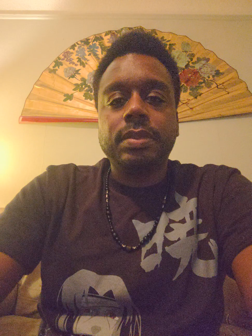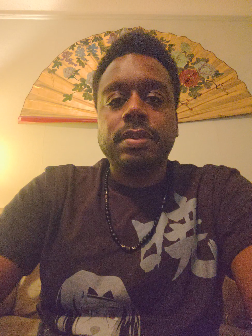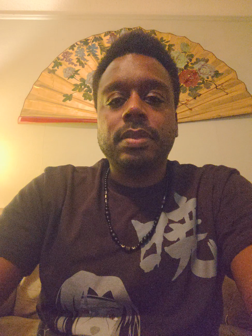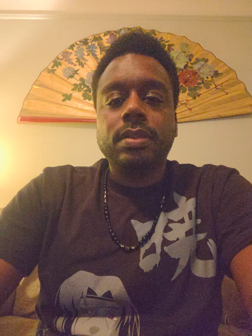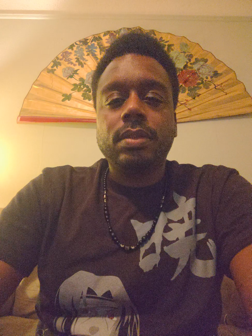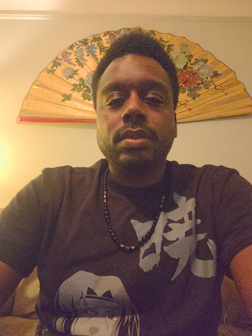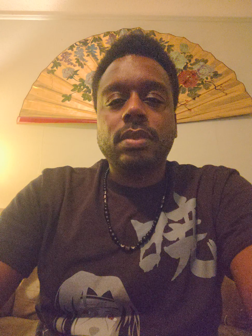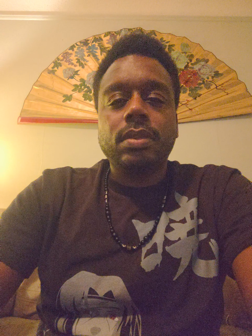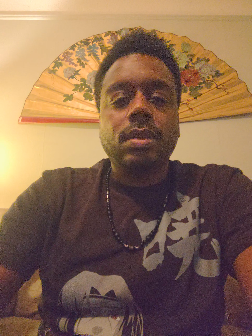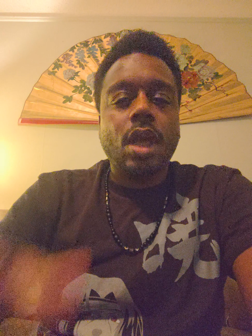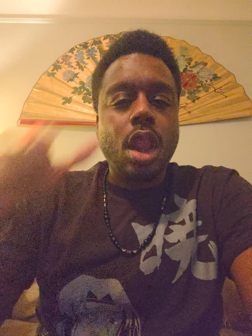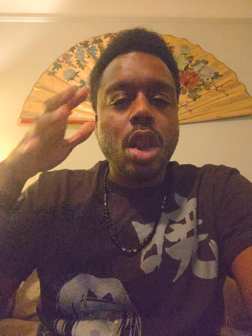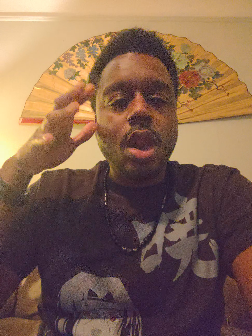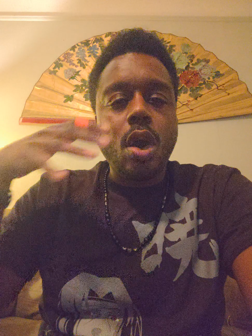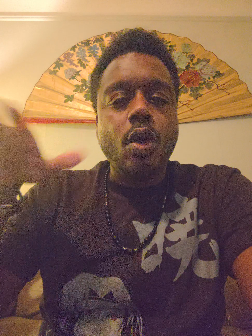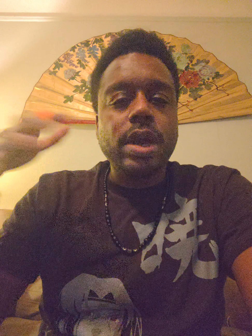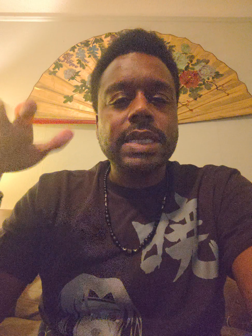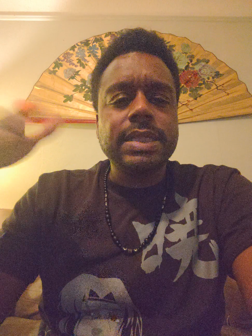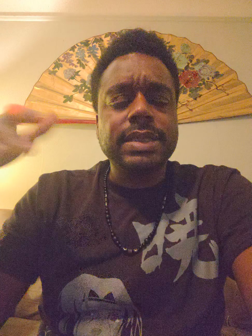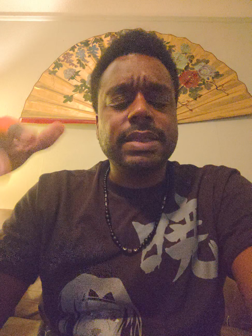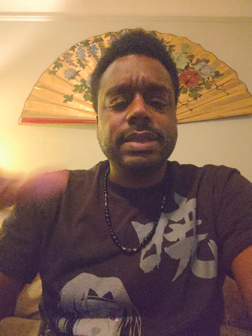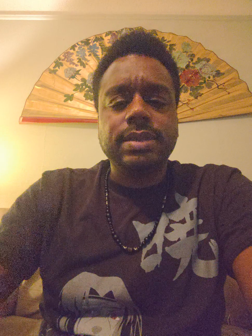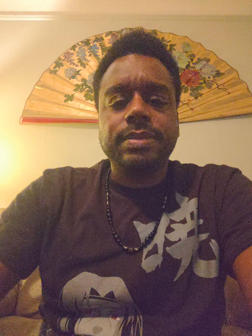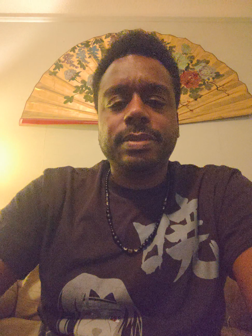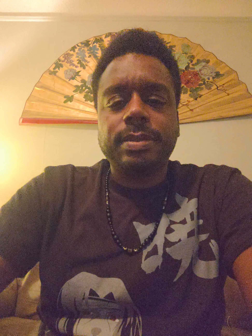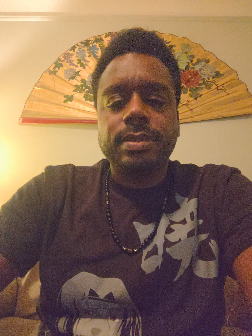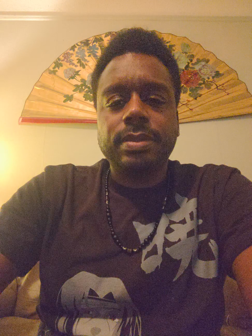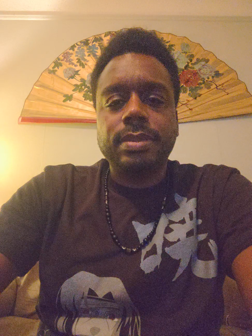noisy